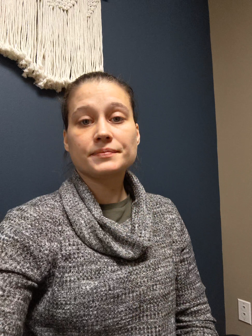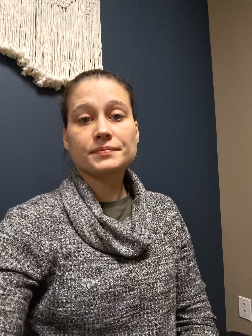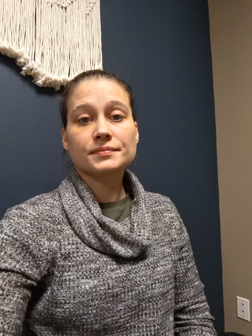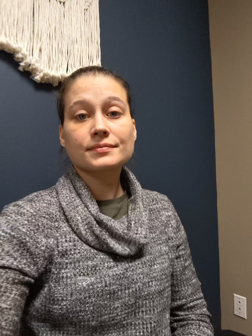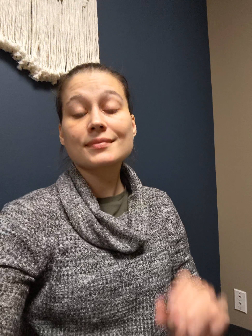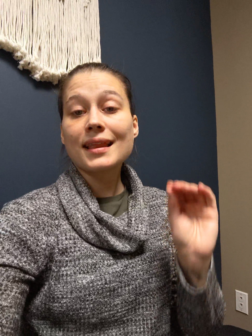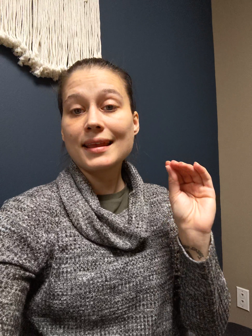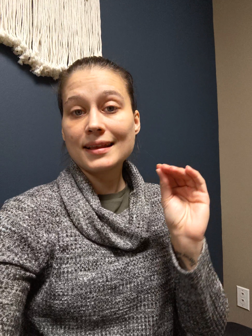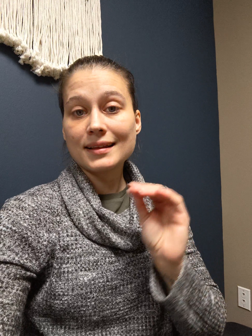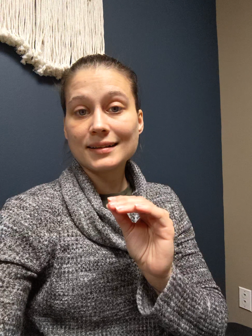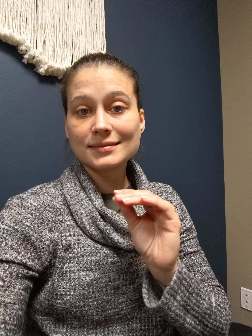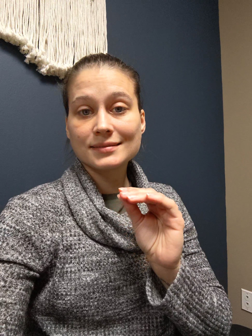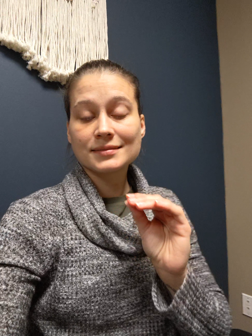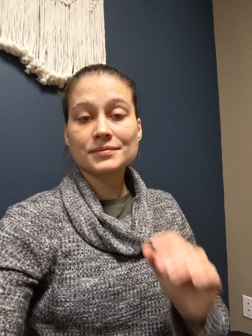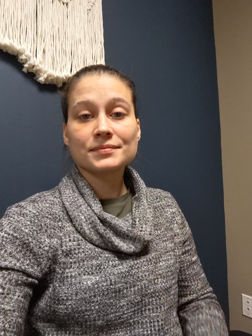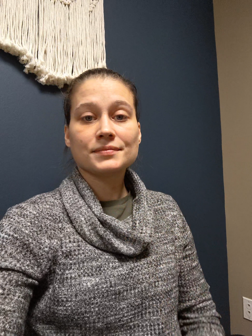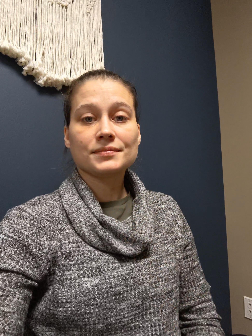kiss